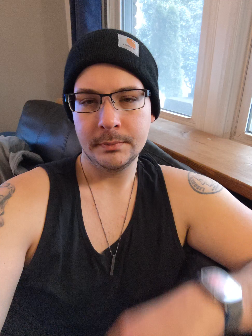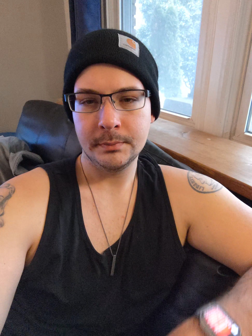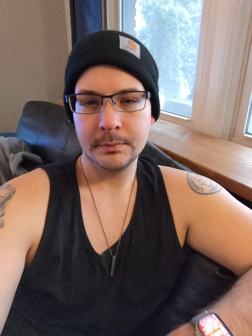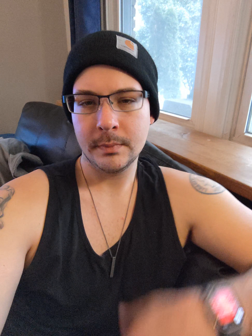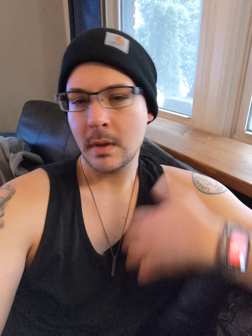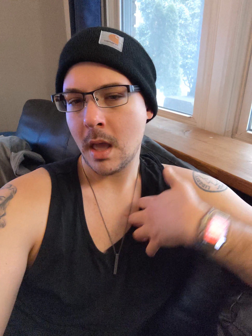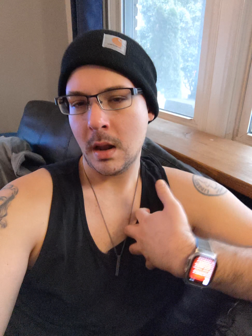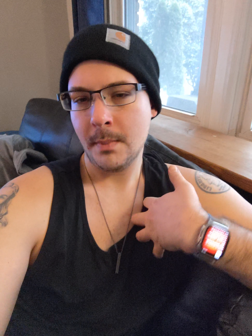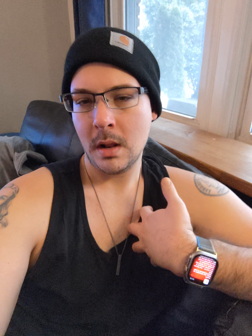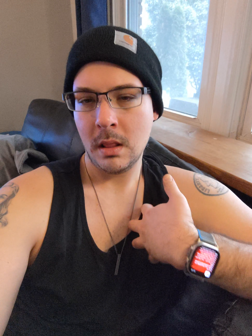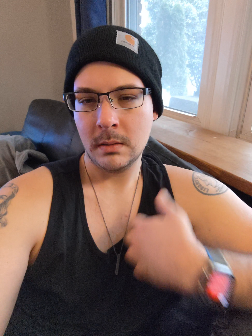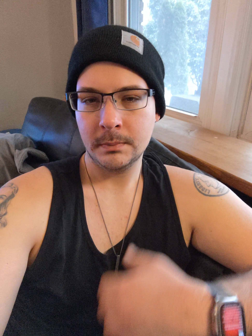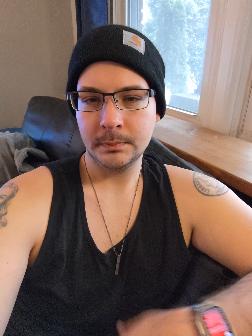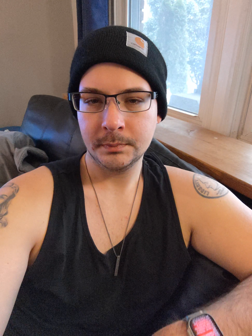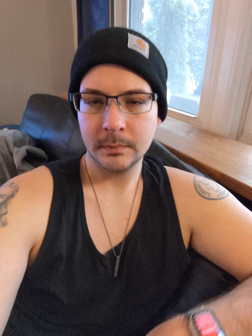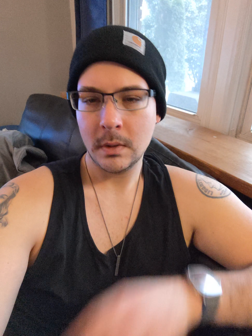animal